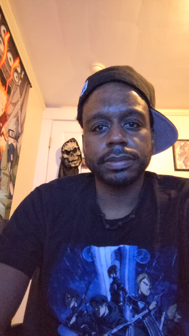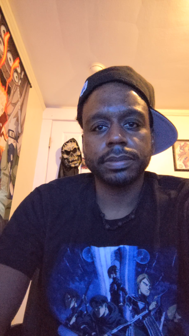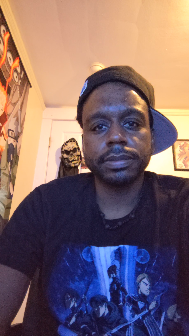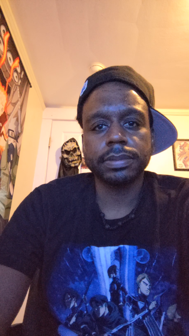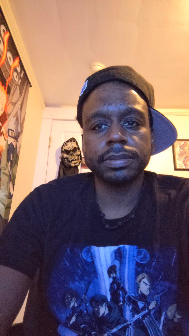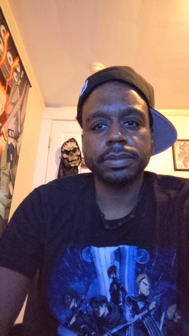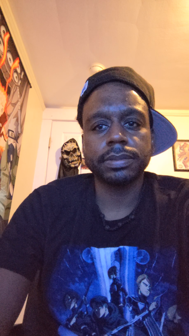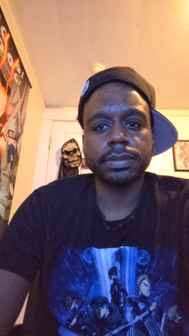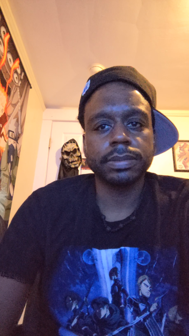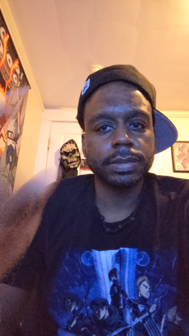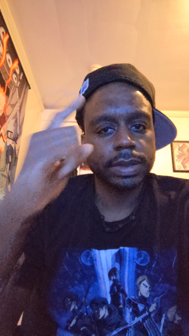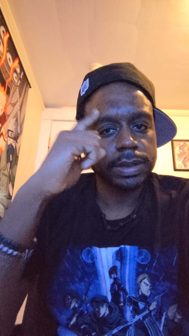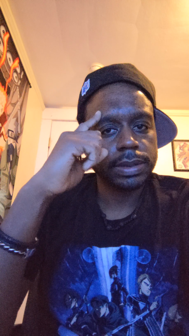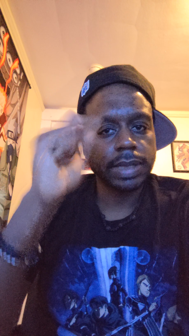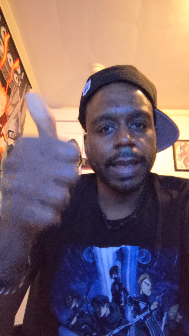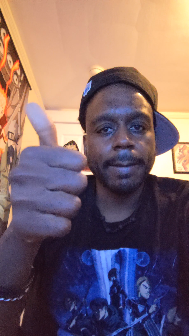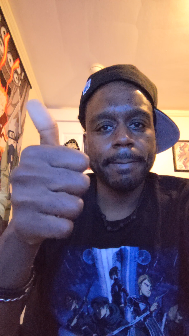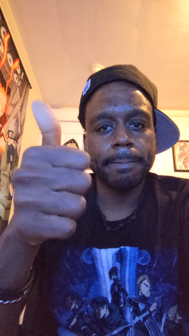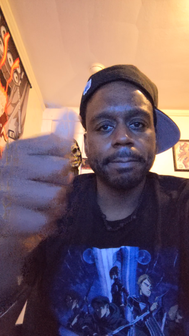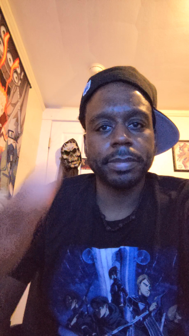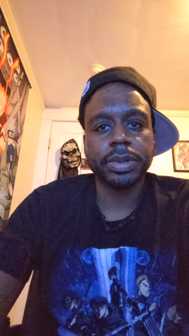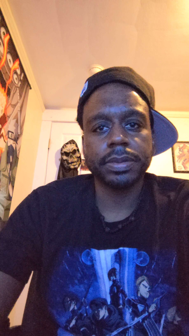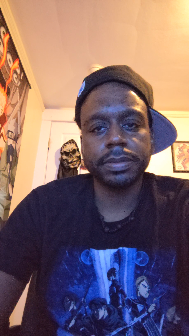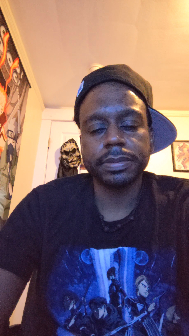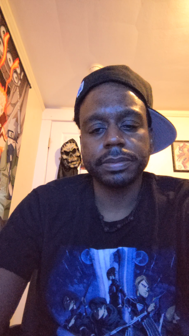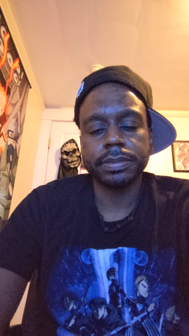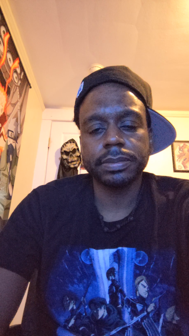dime